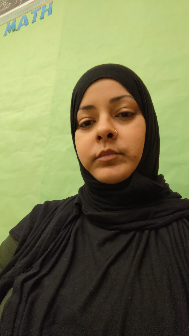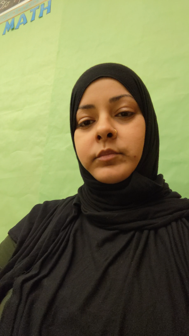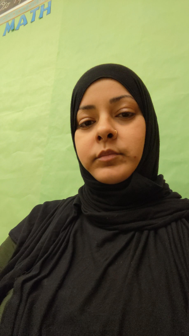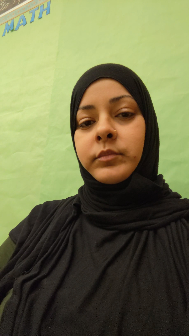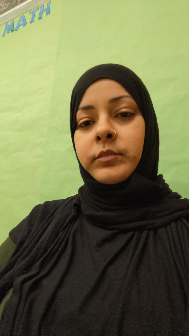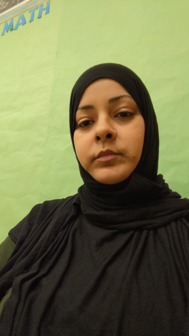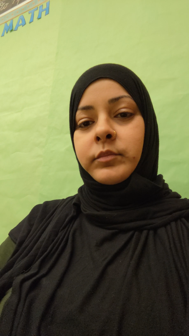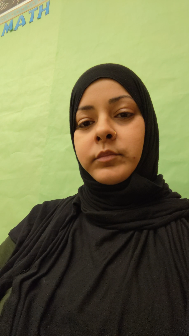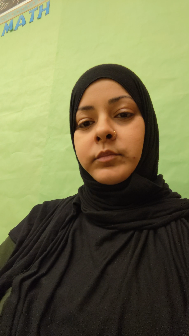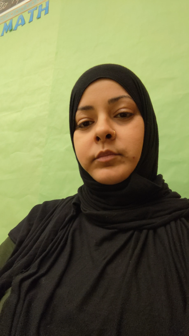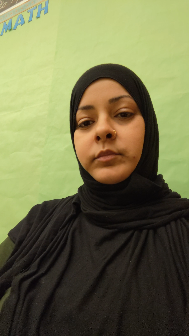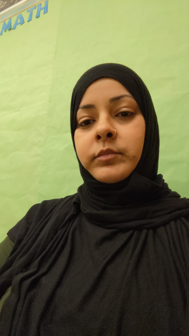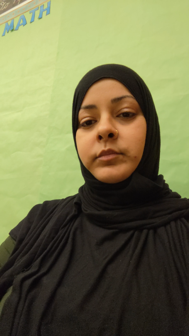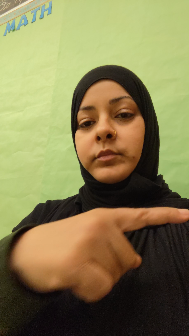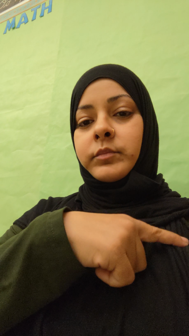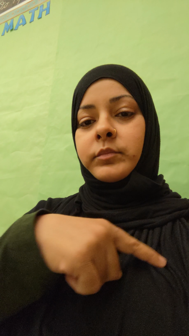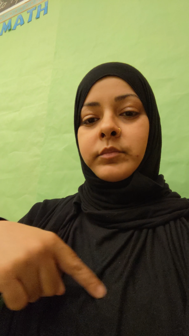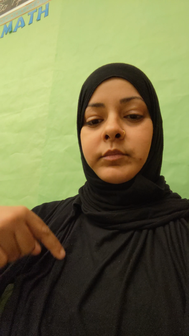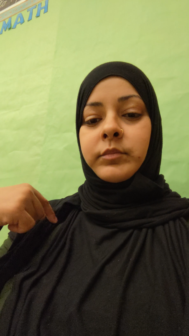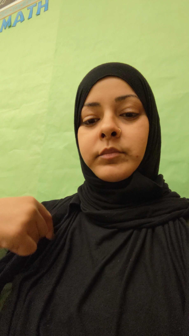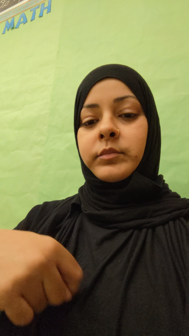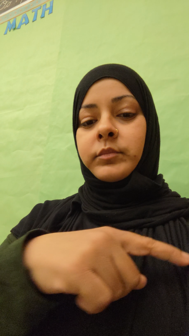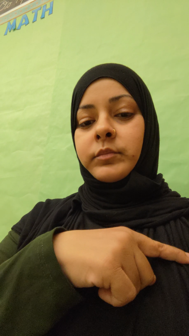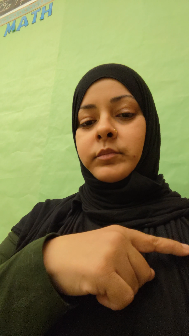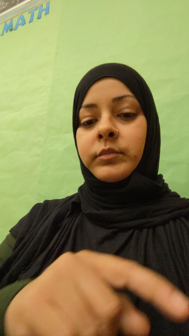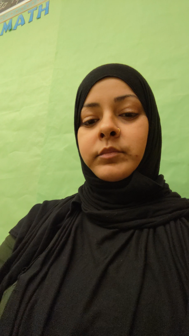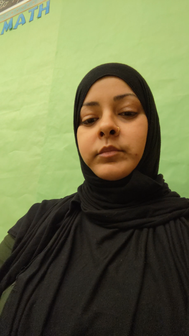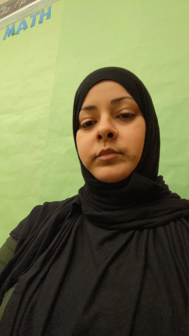bib